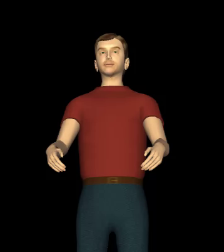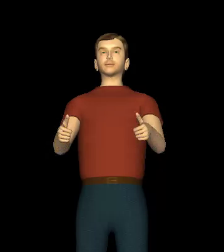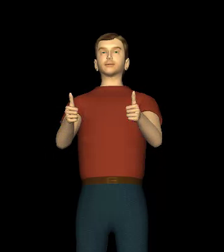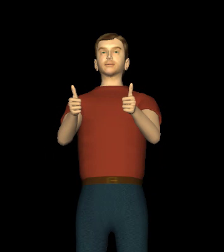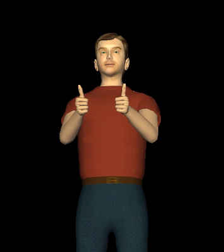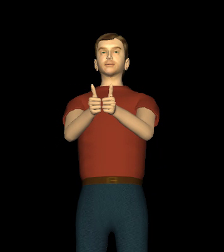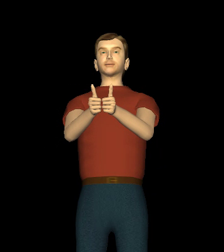مع